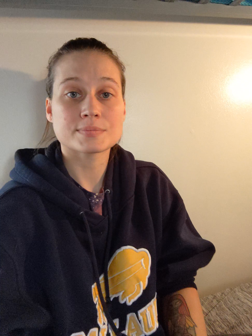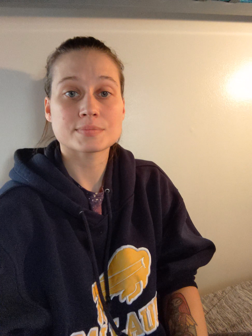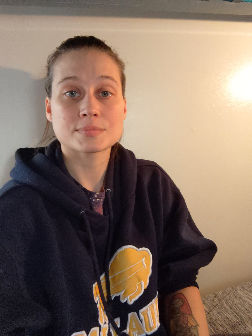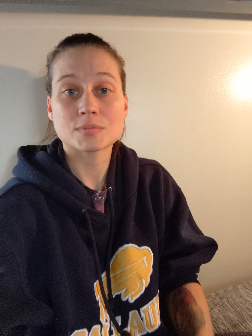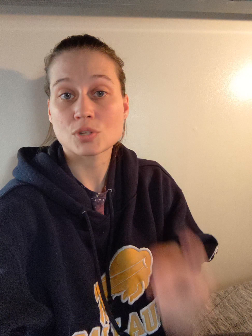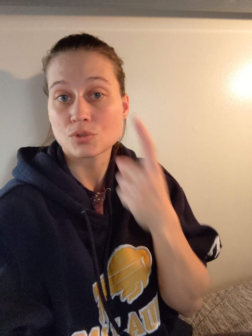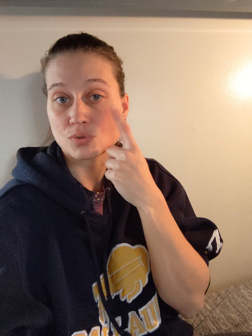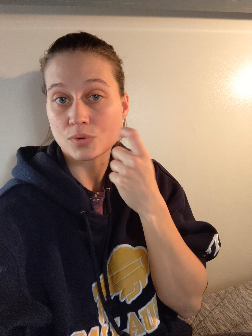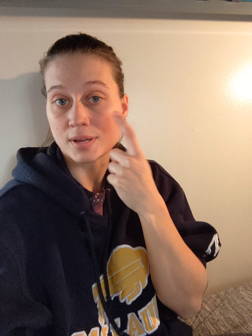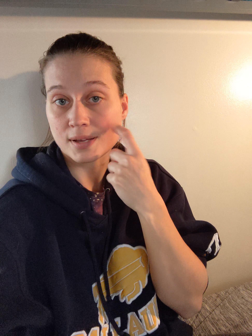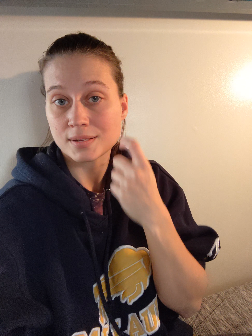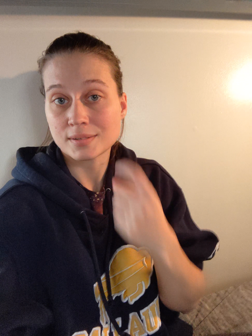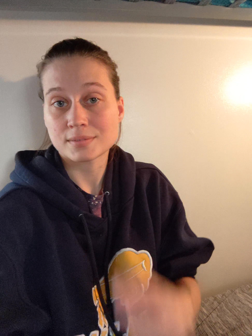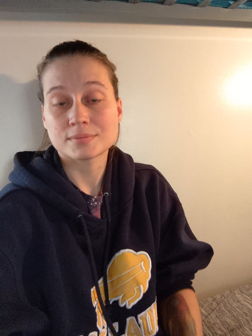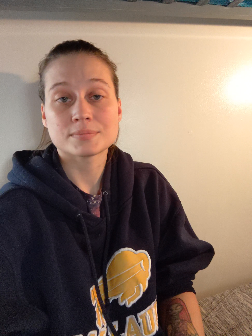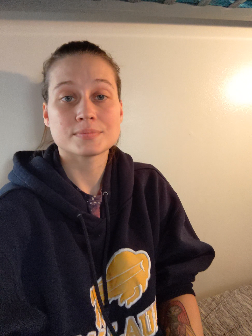cry